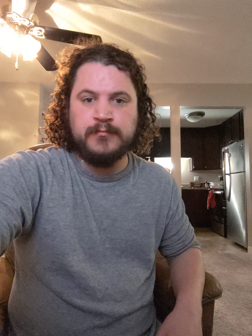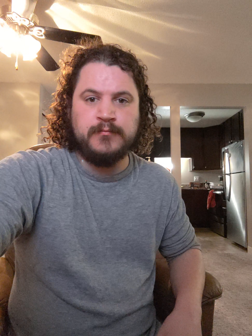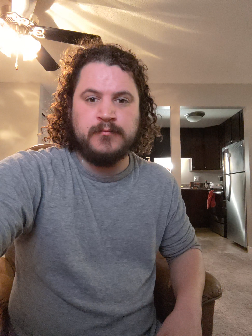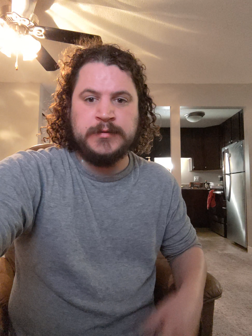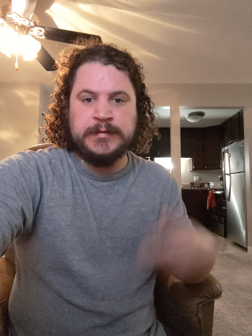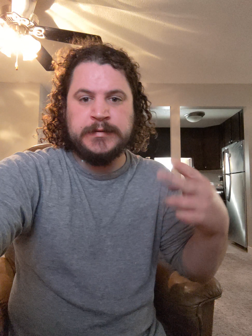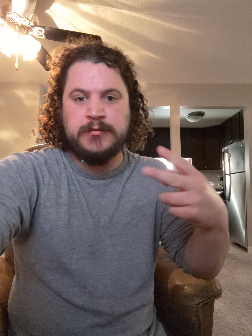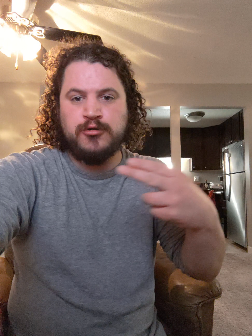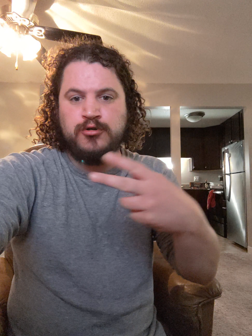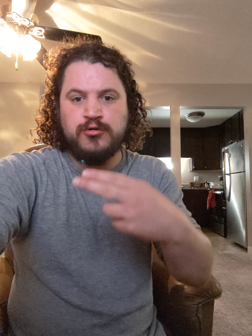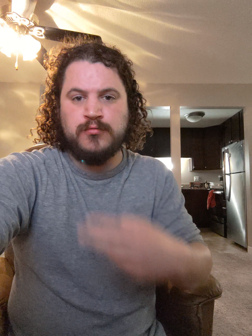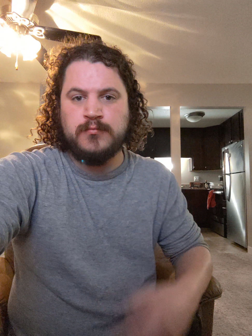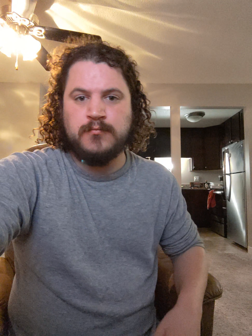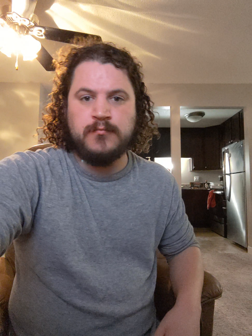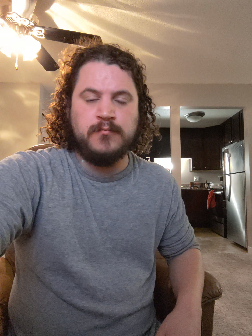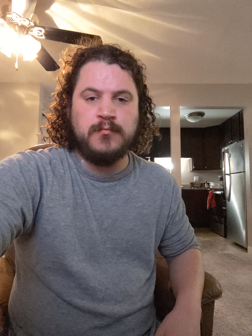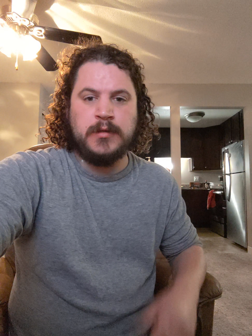scissors